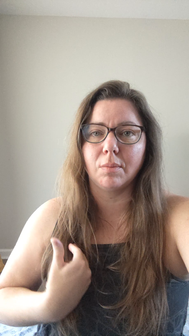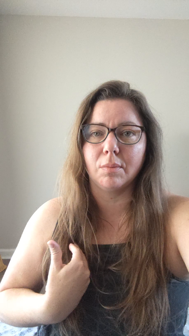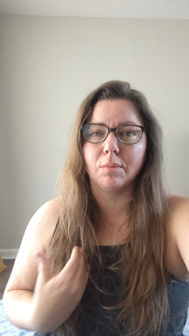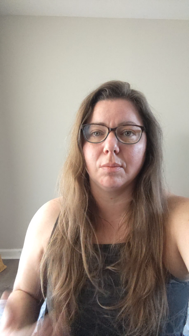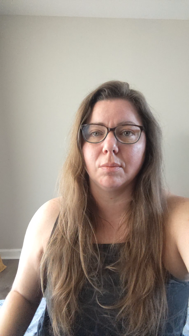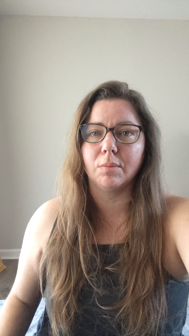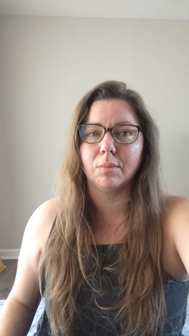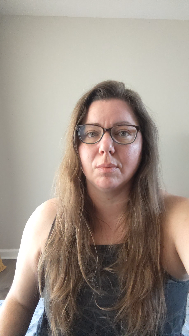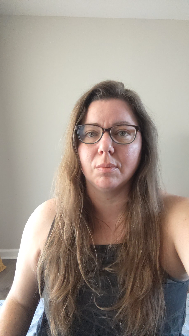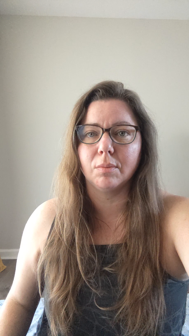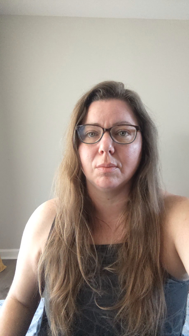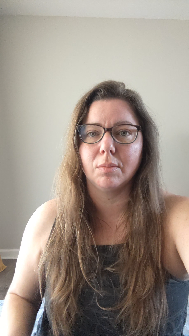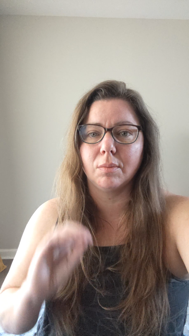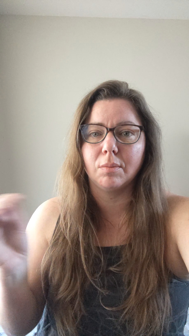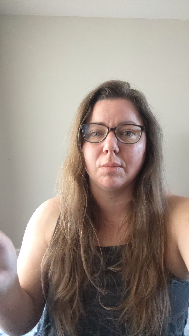none